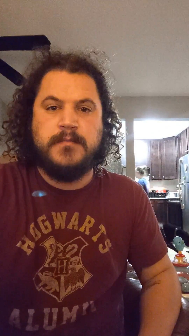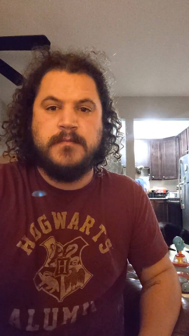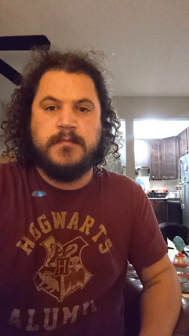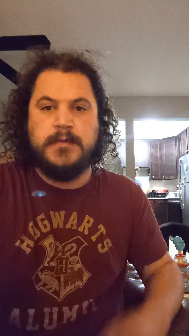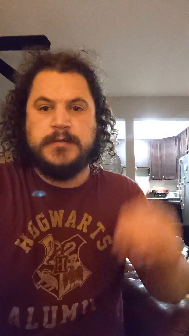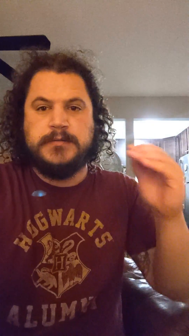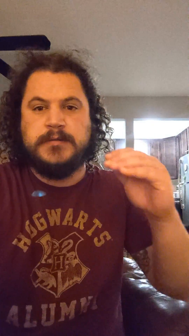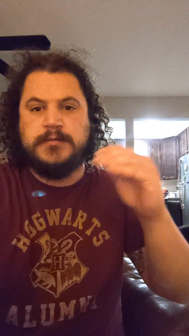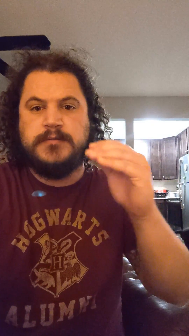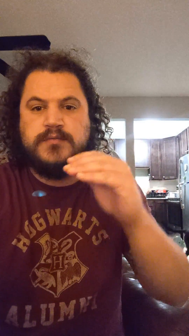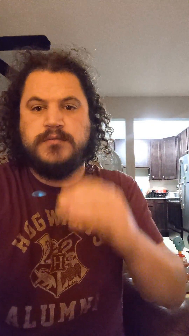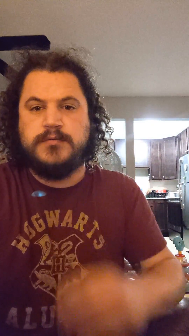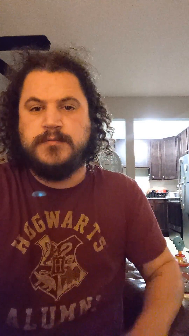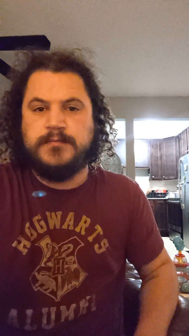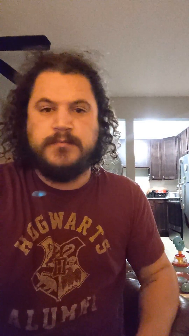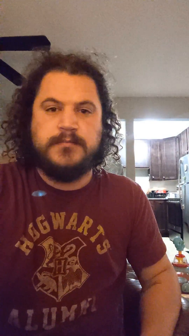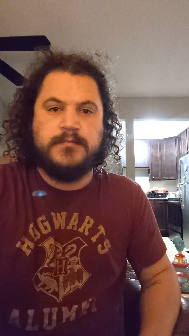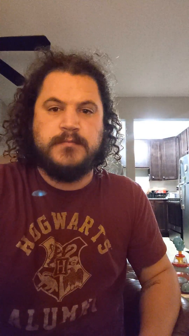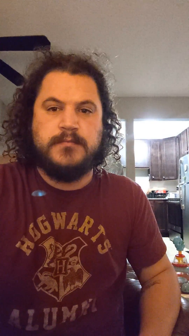dinosaur